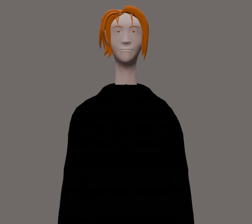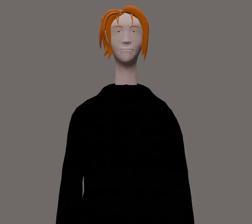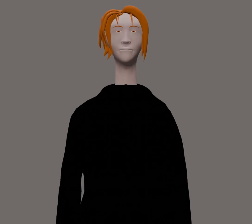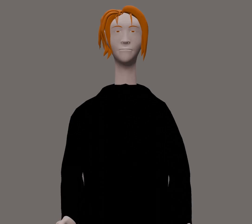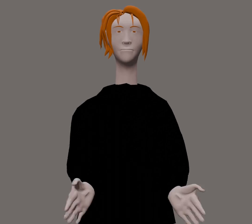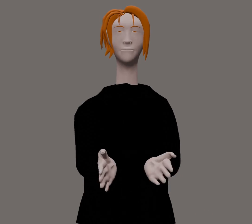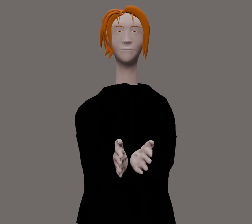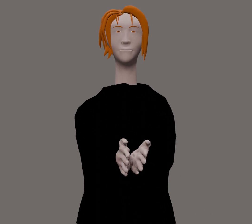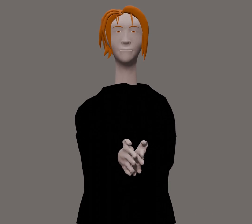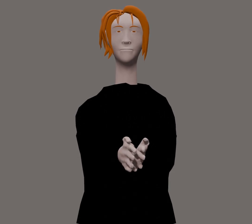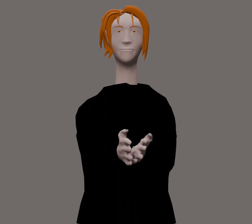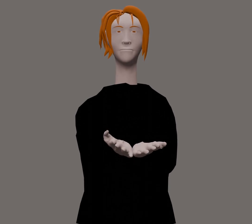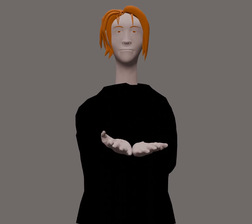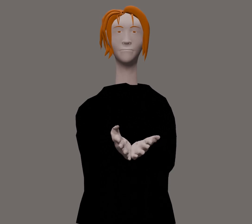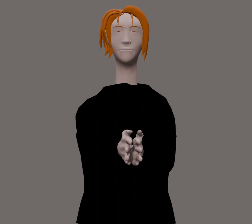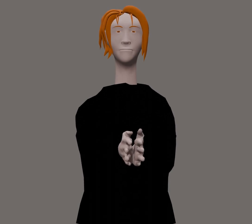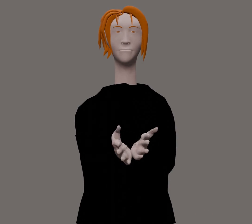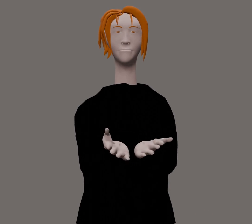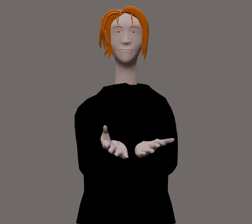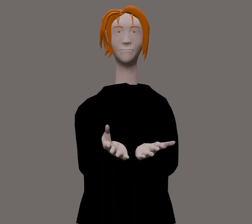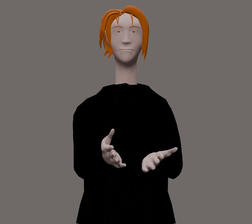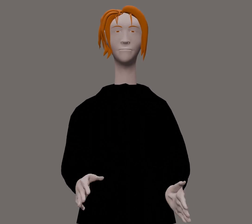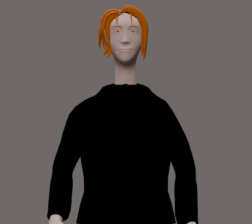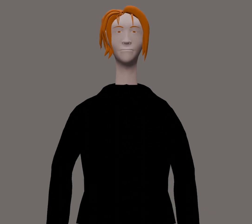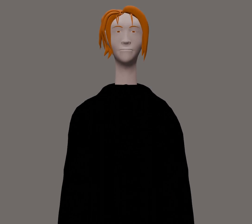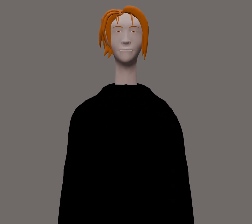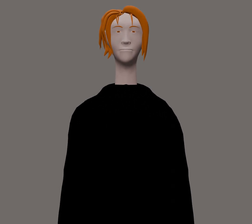Book